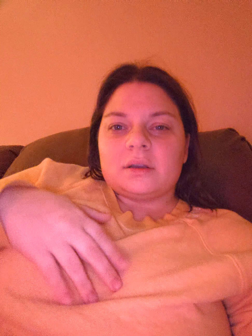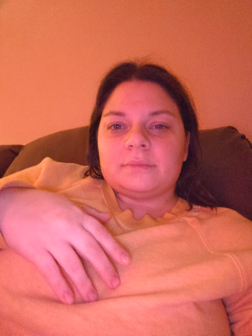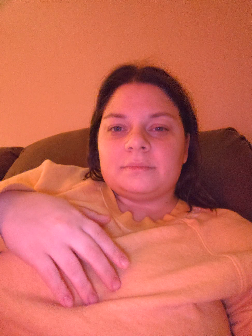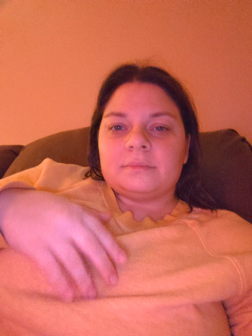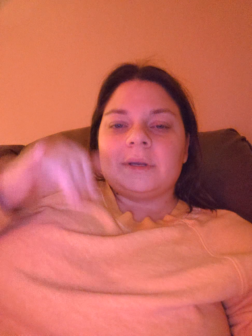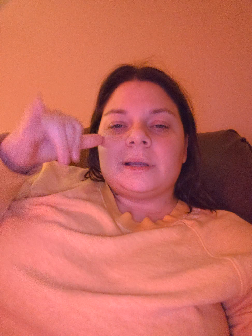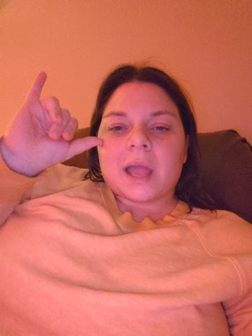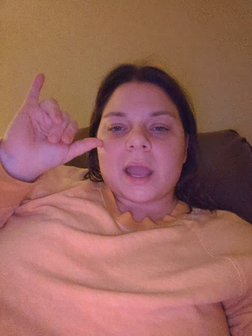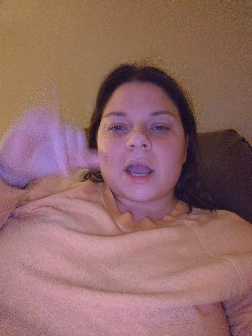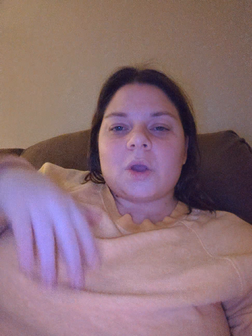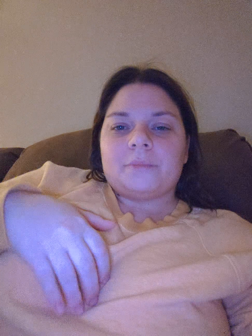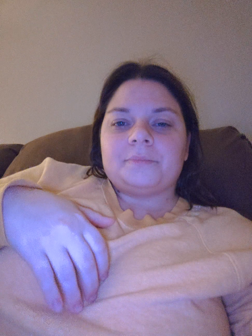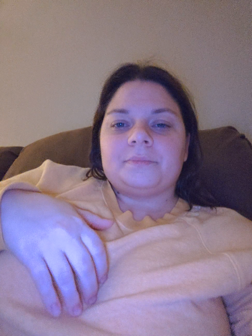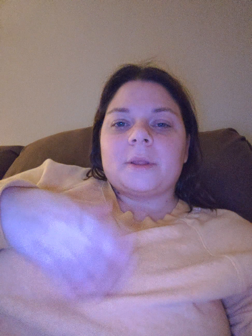cow